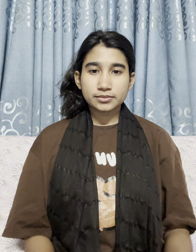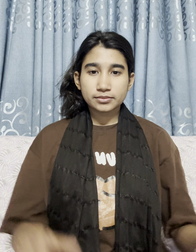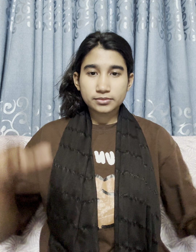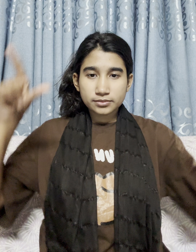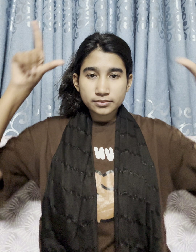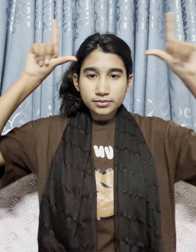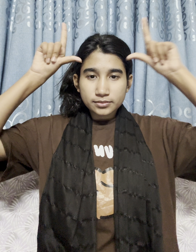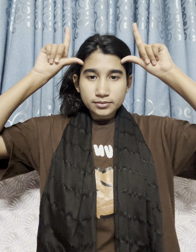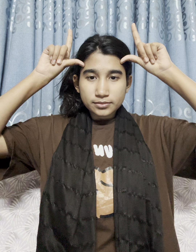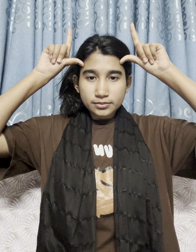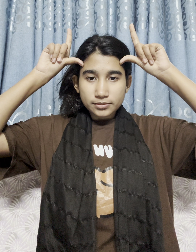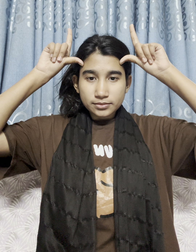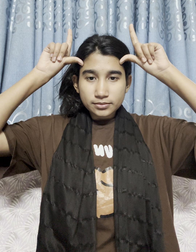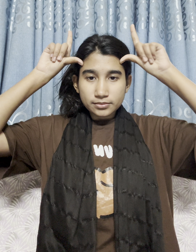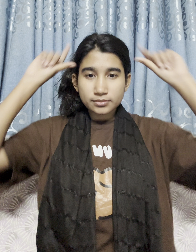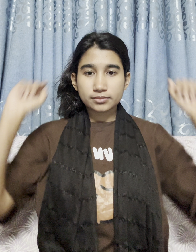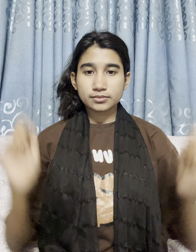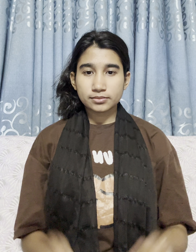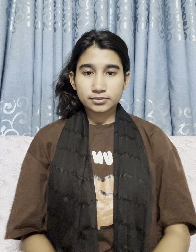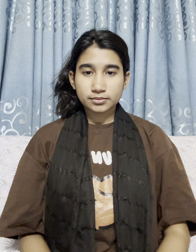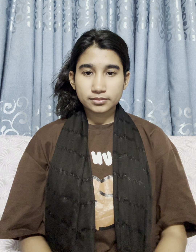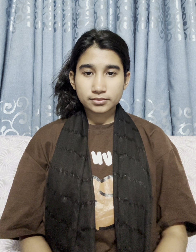গরু